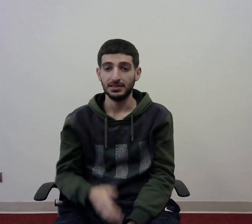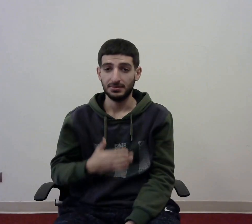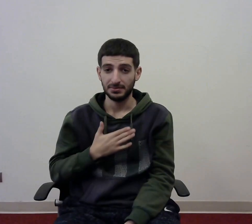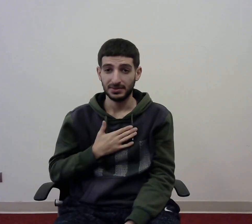mən